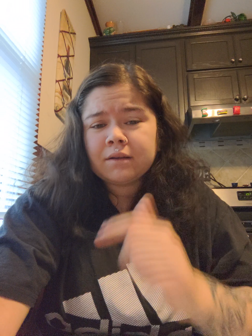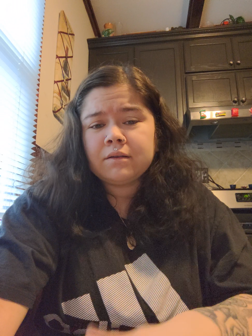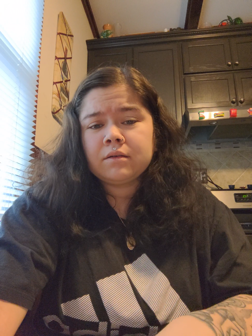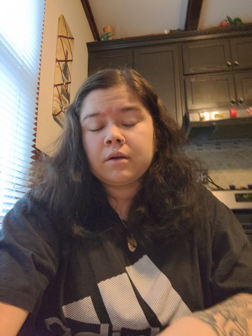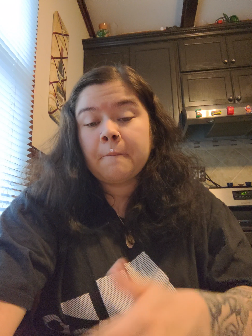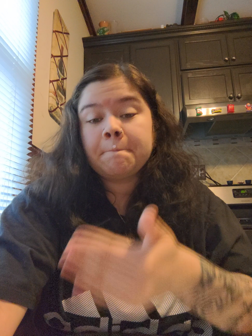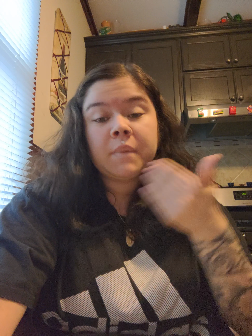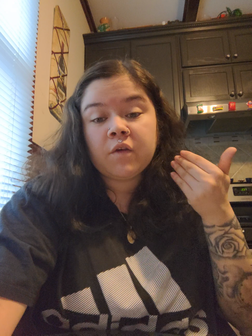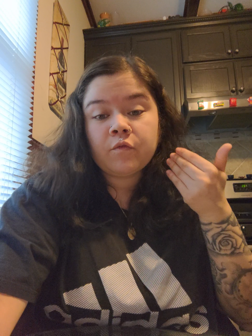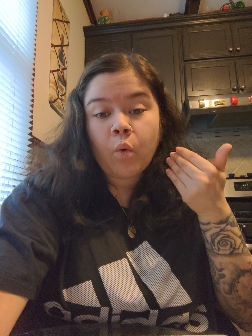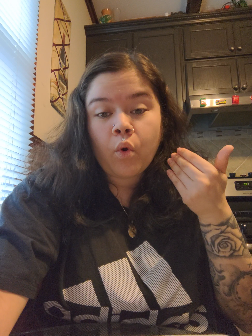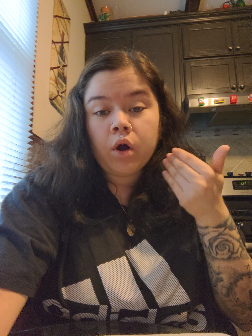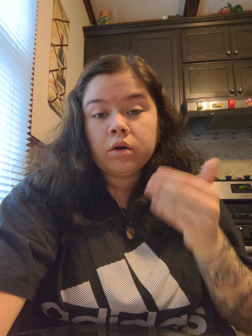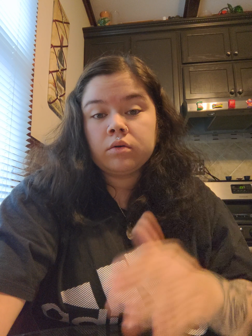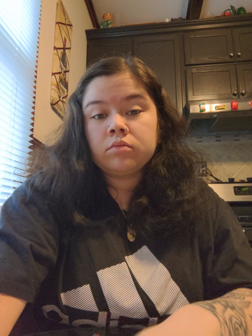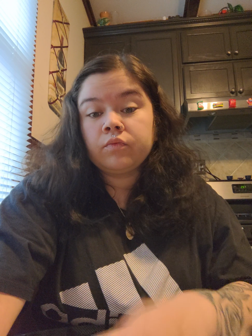before